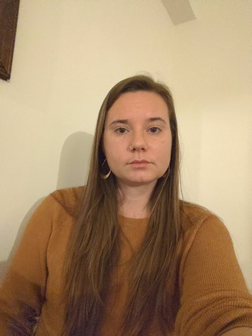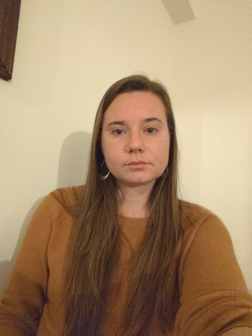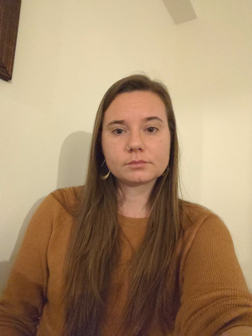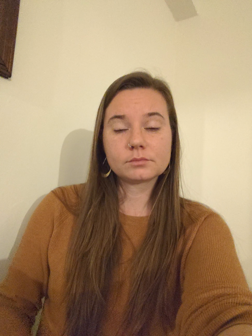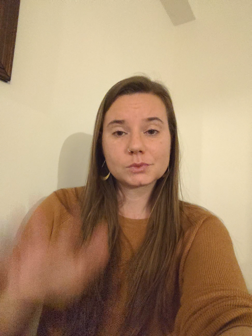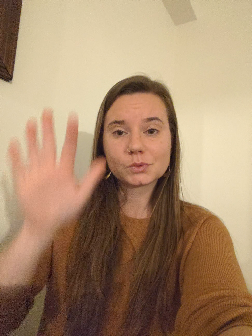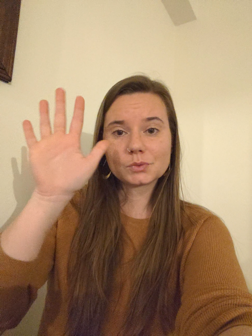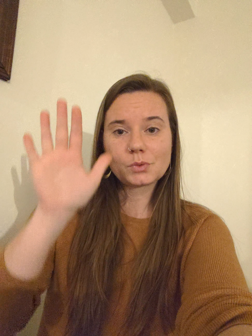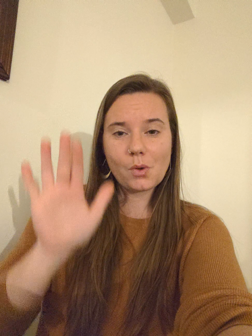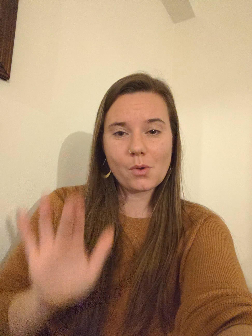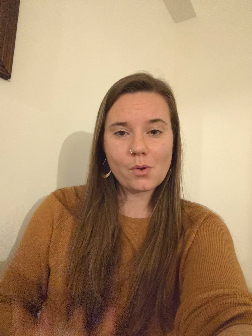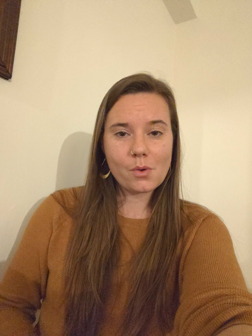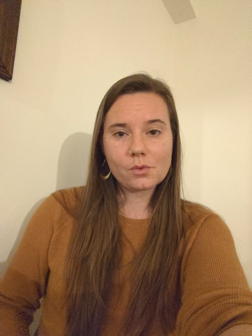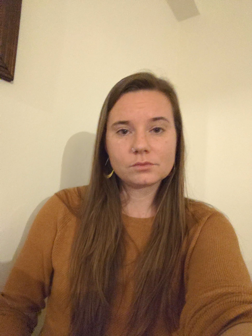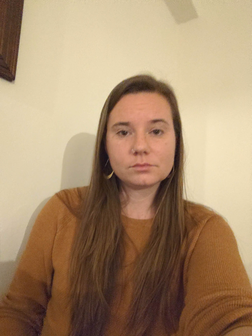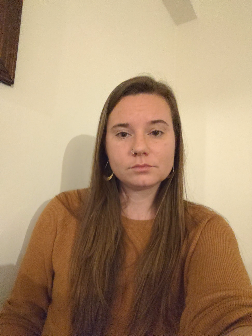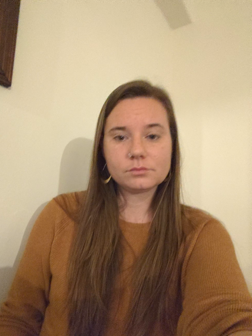snow